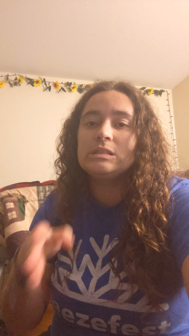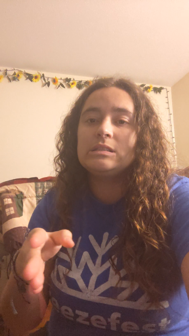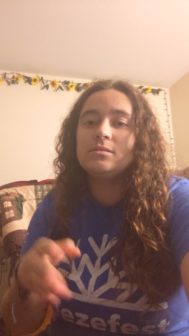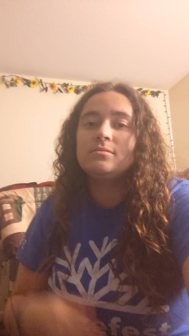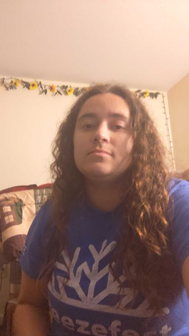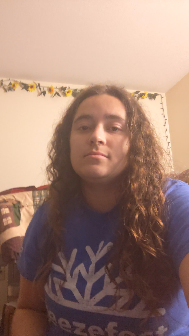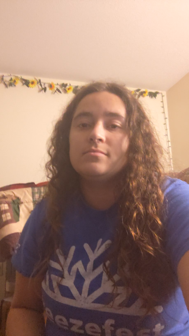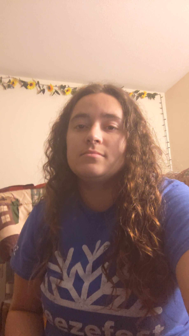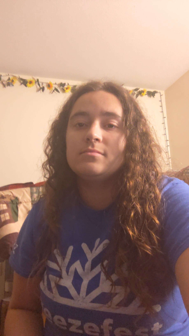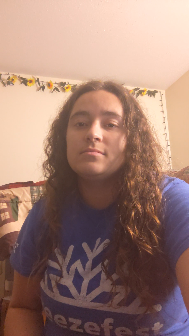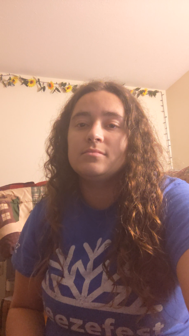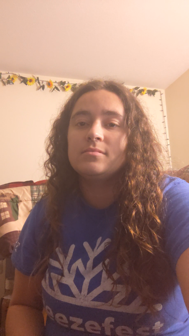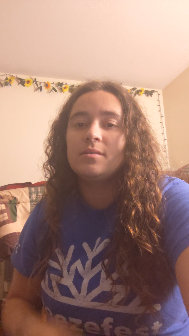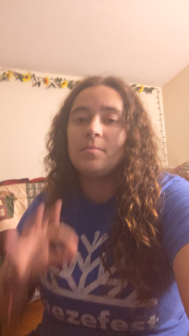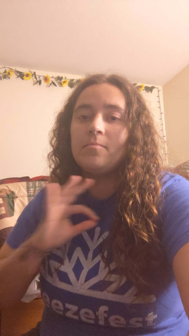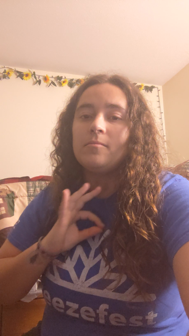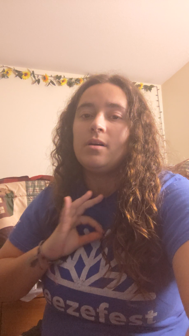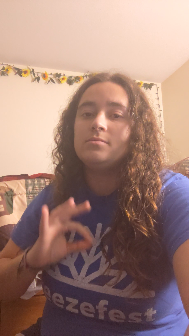button